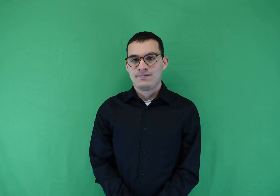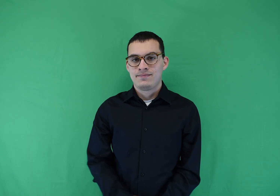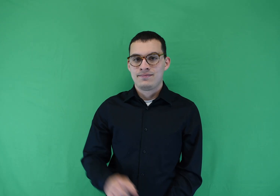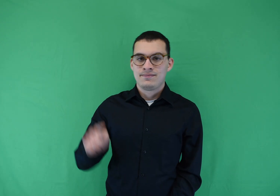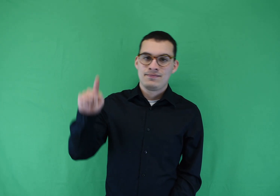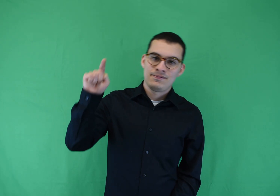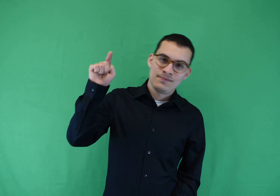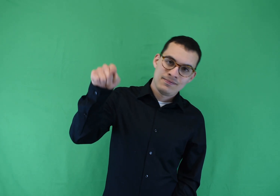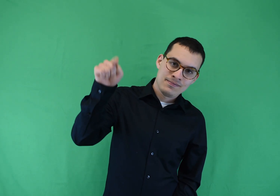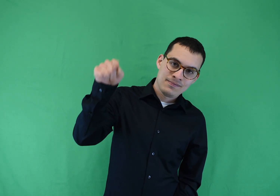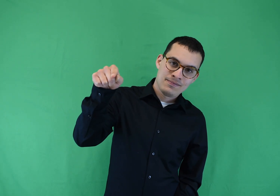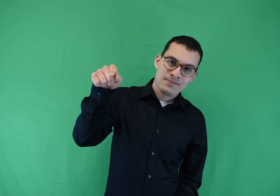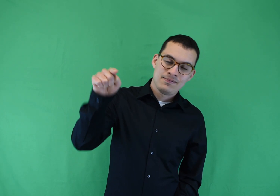esto